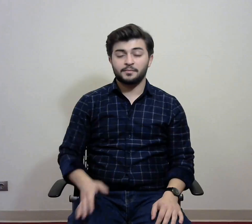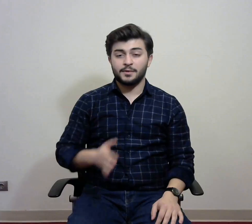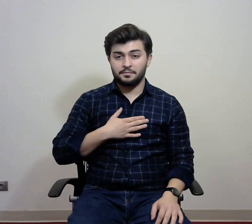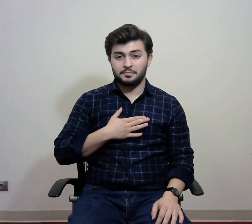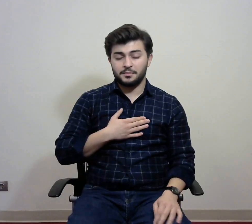mən